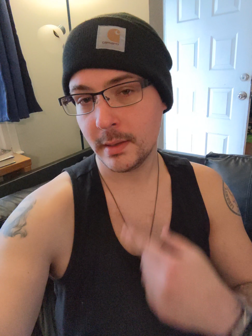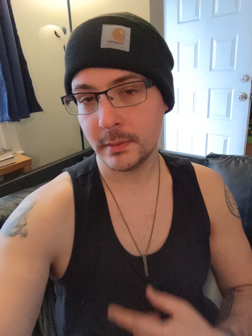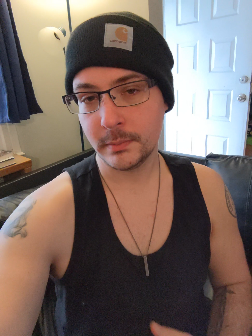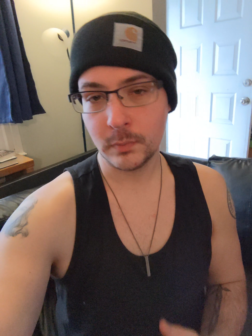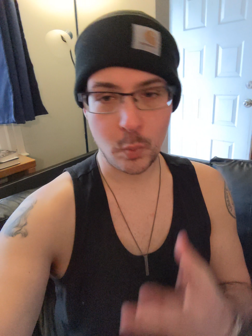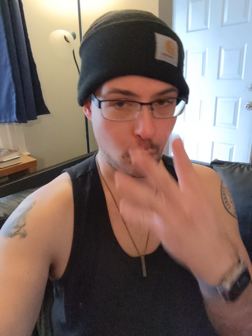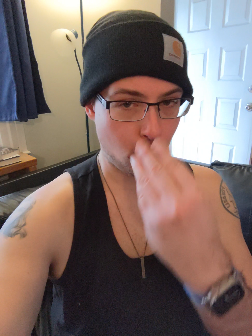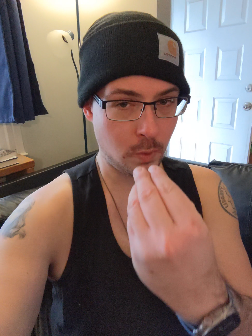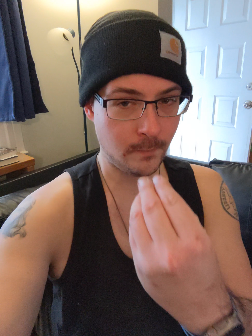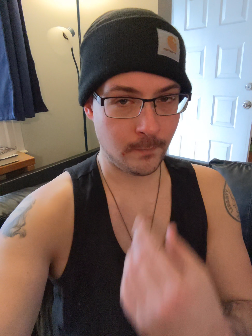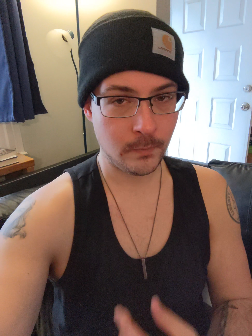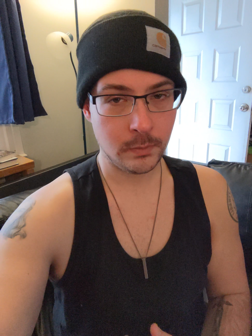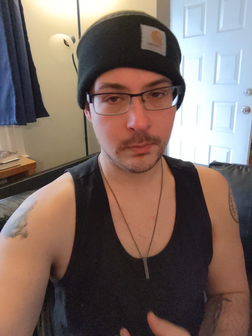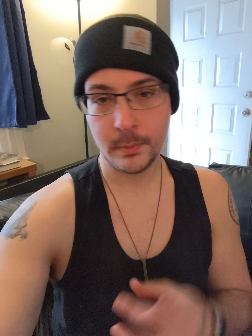wolf